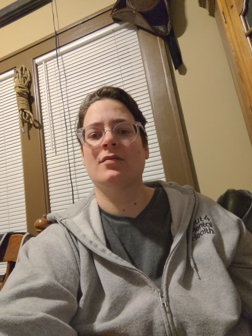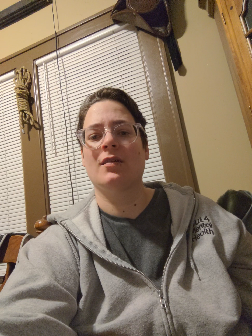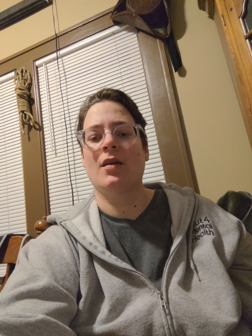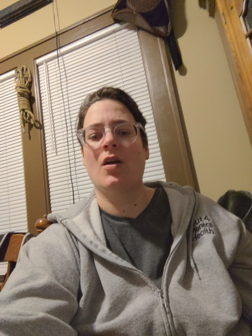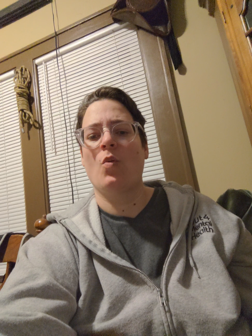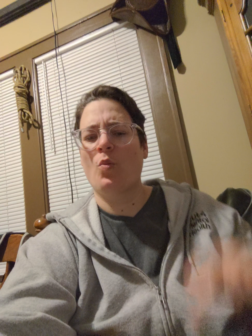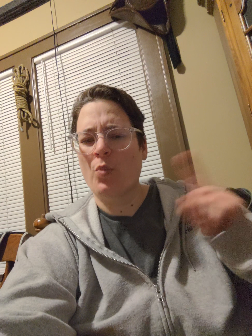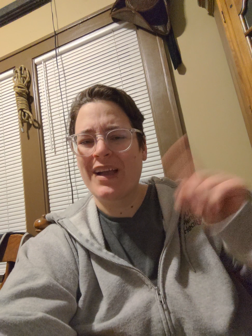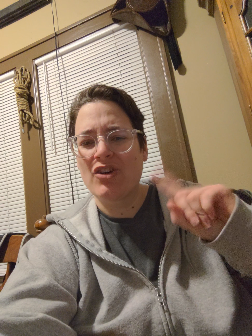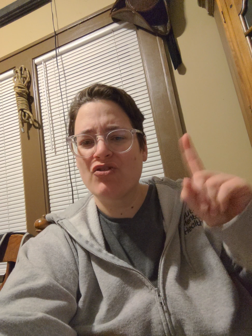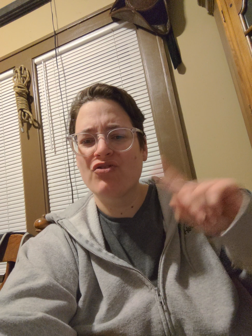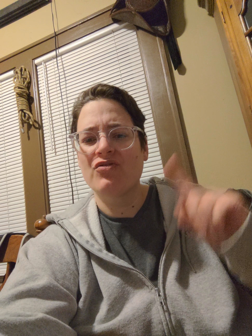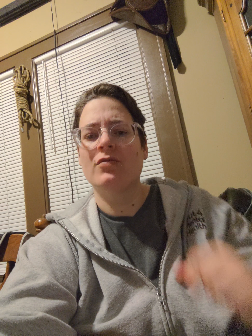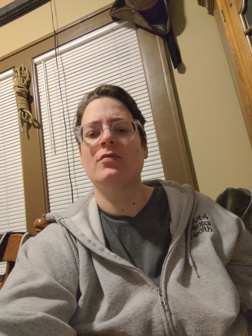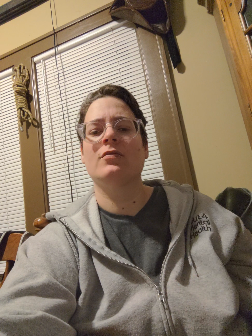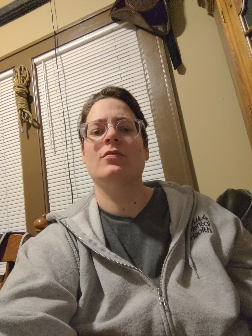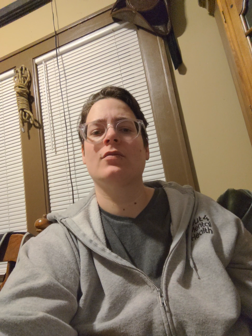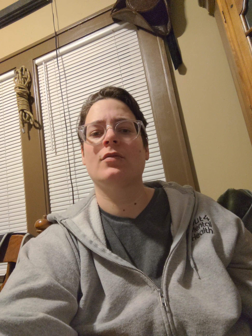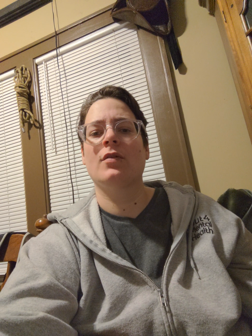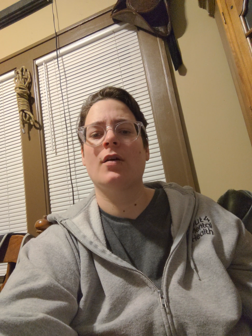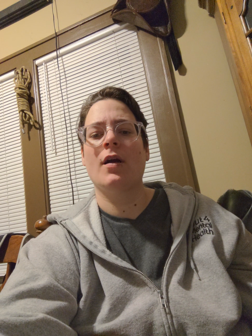where